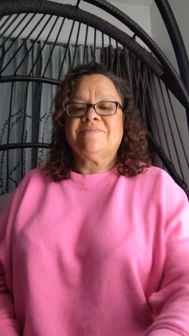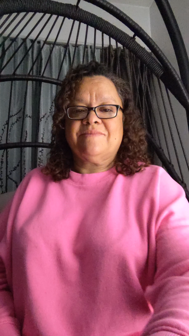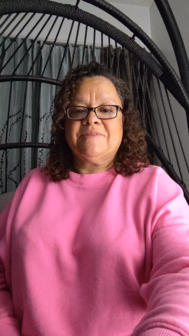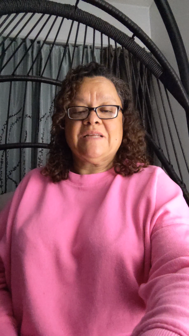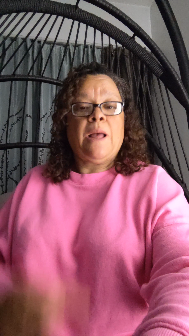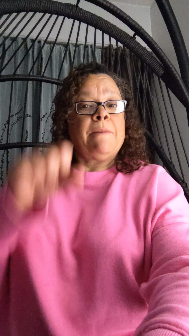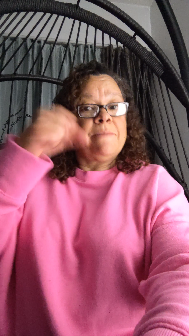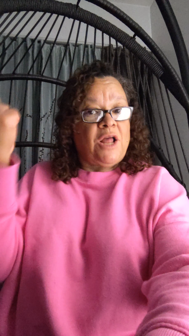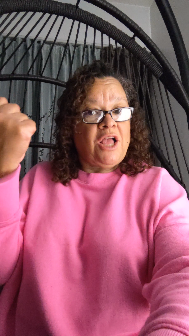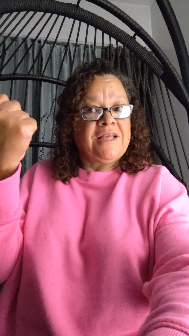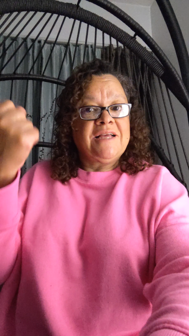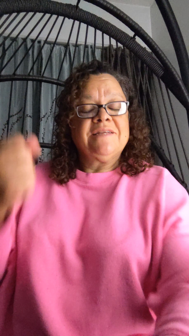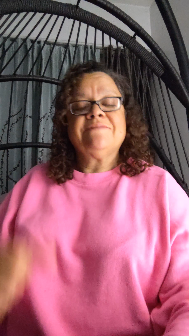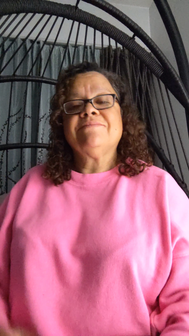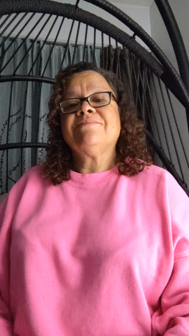break